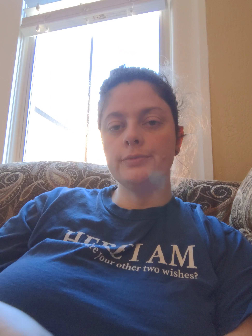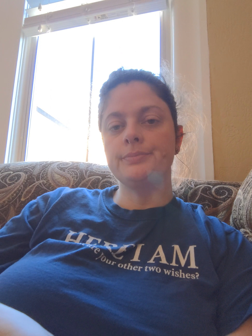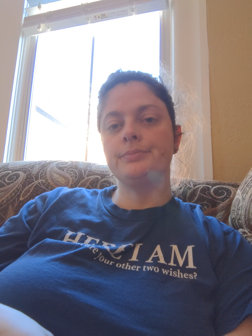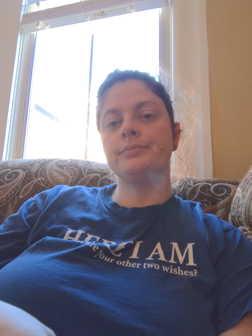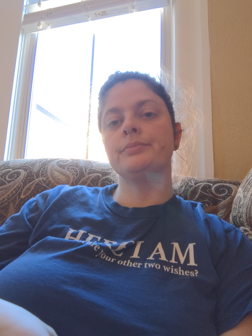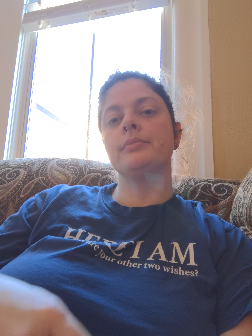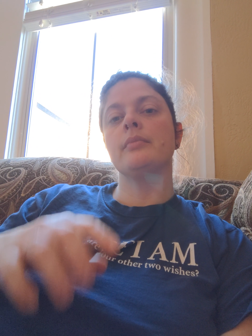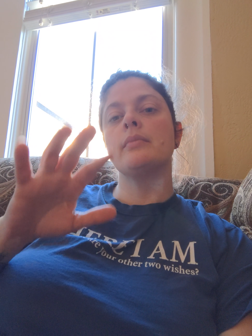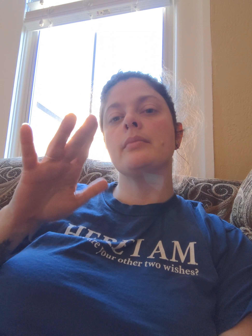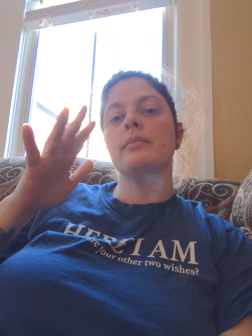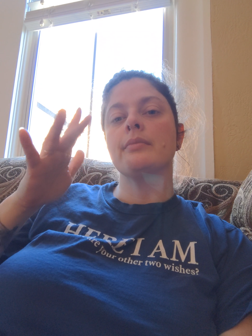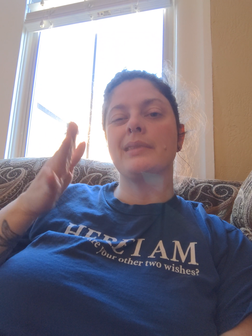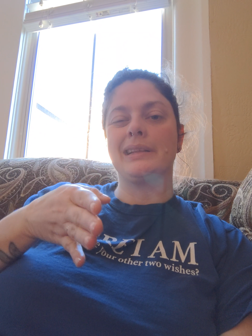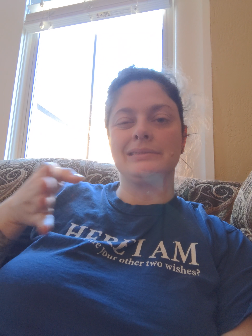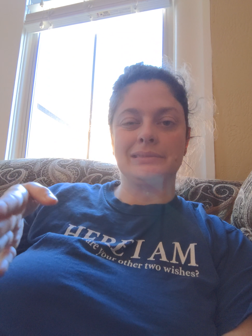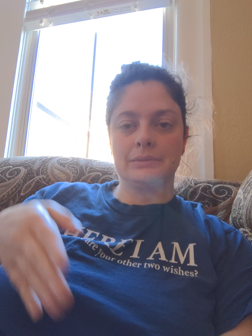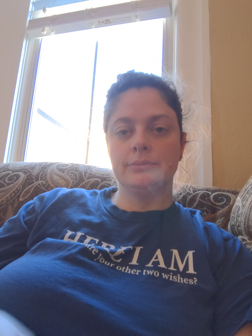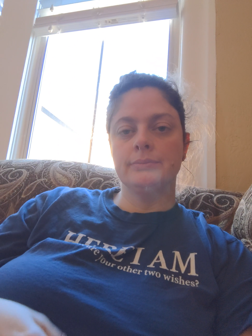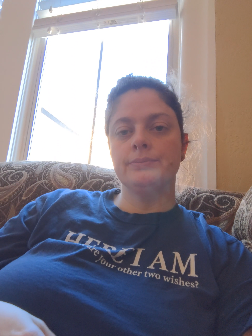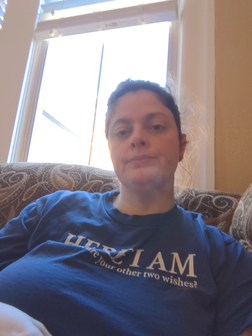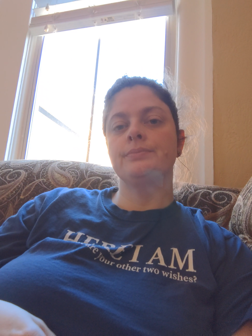beside